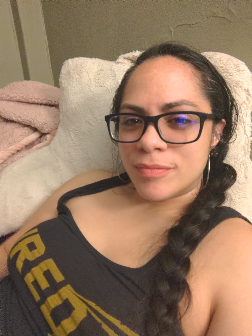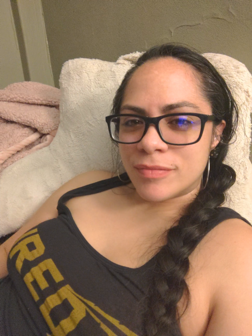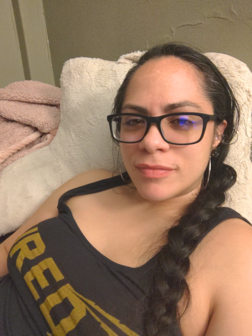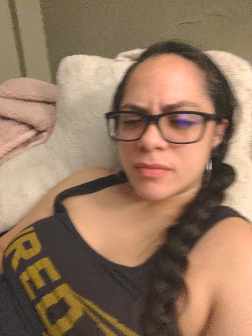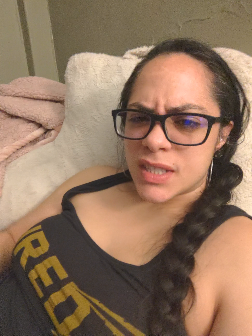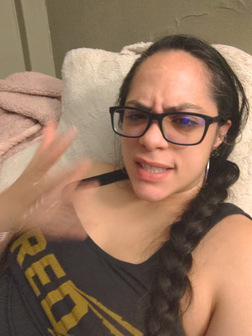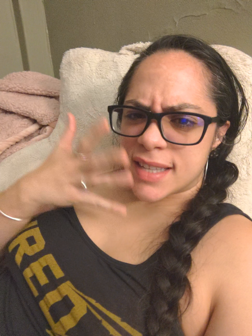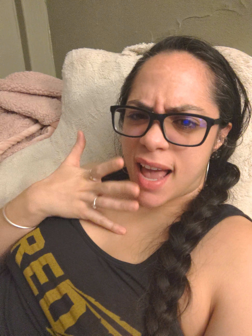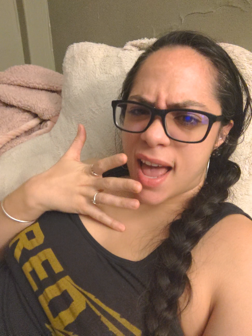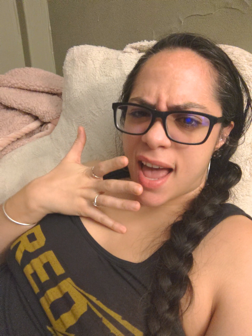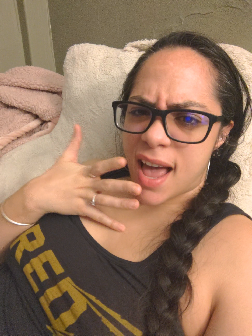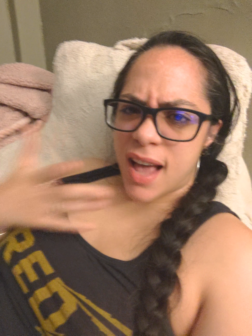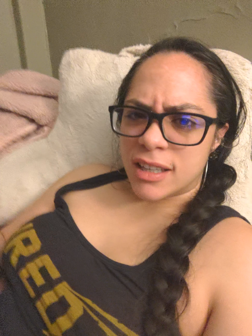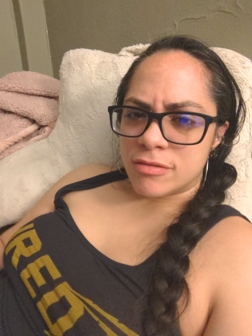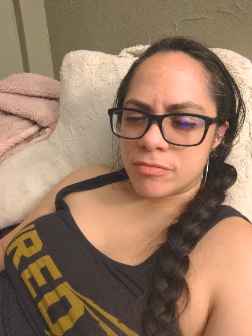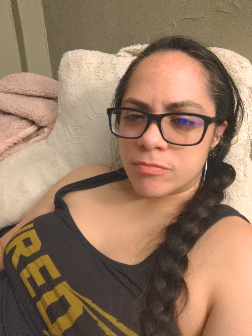sad